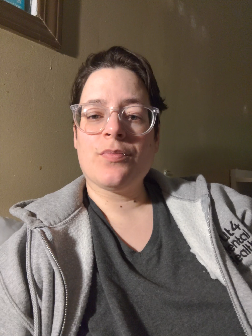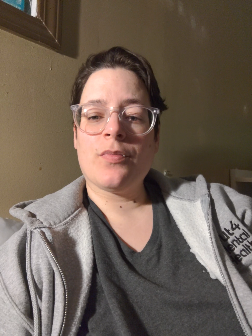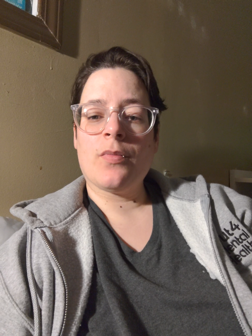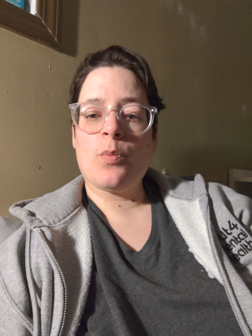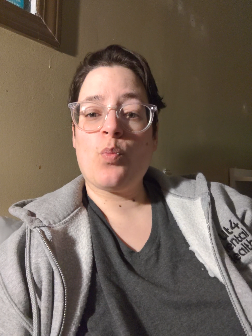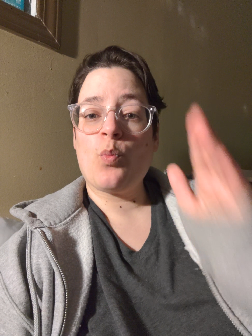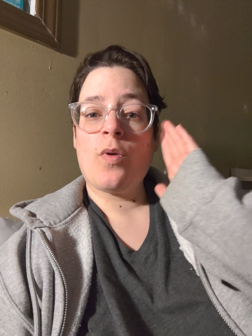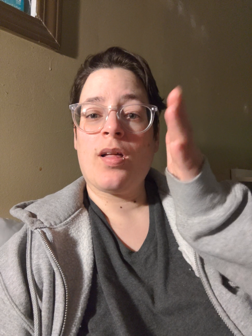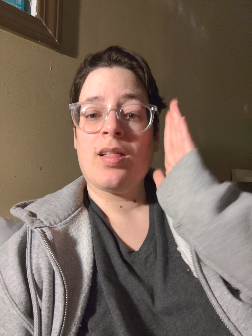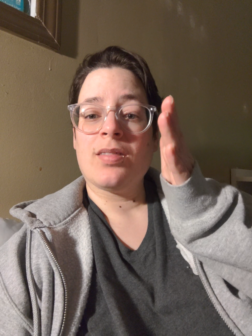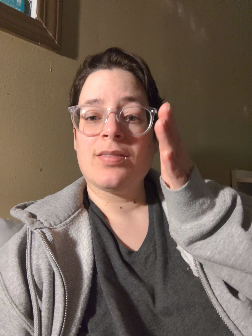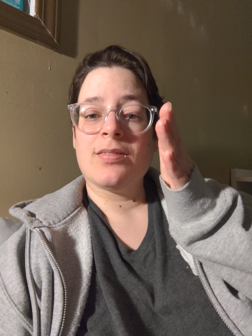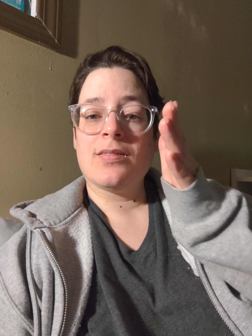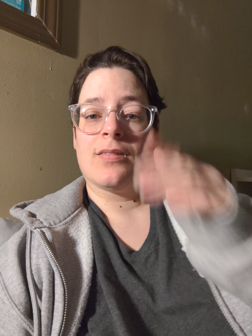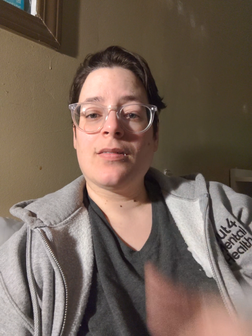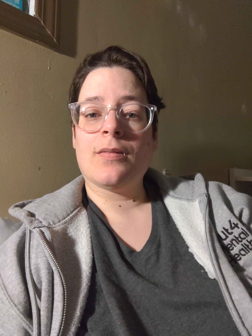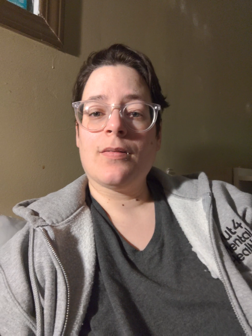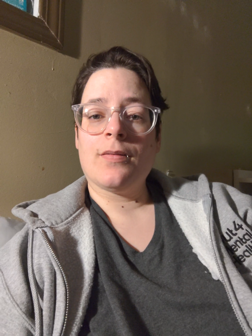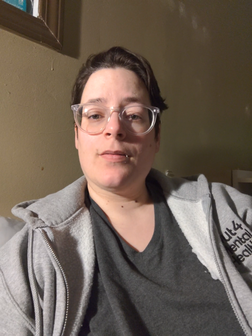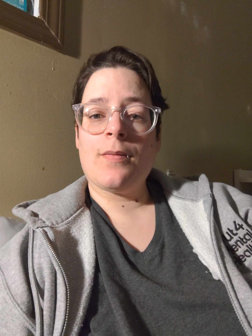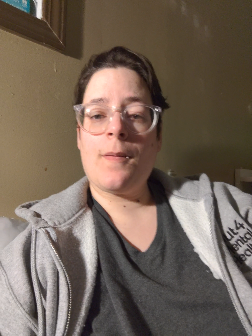will